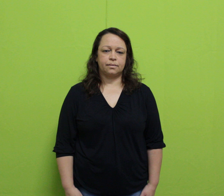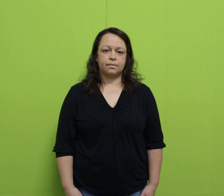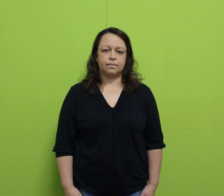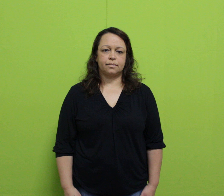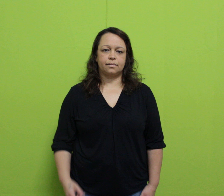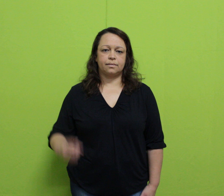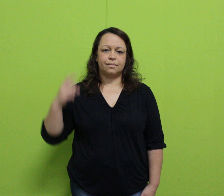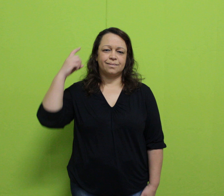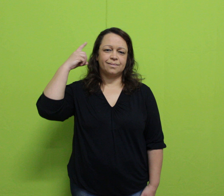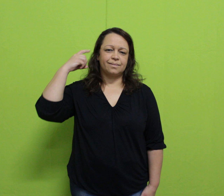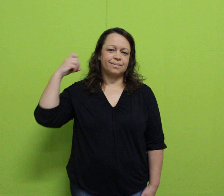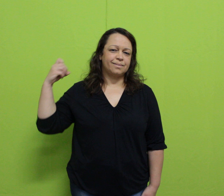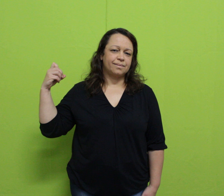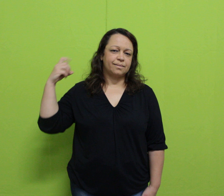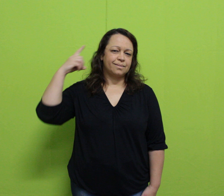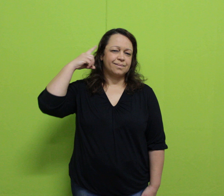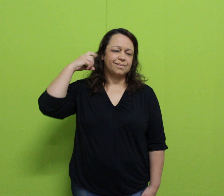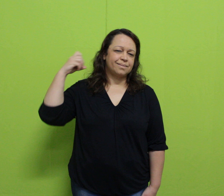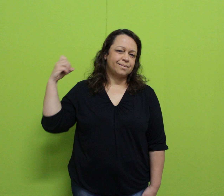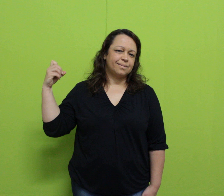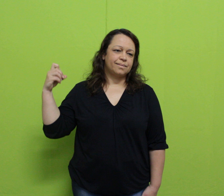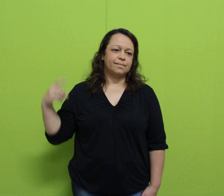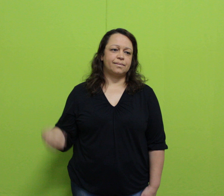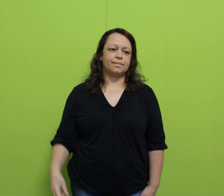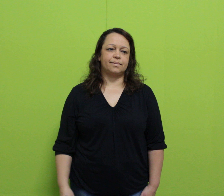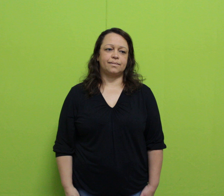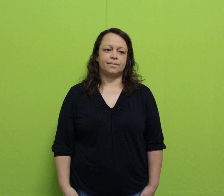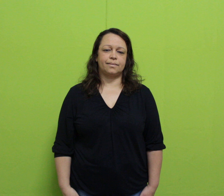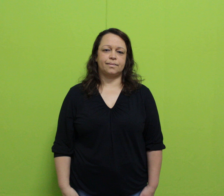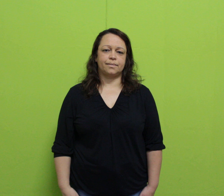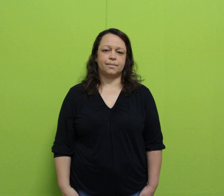barulho